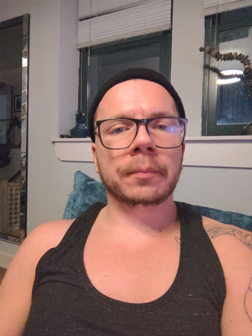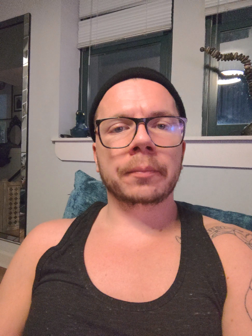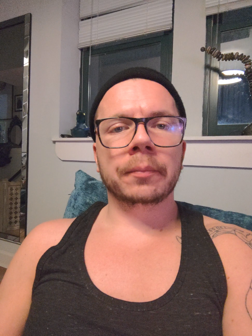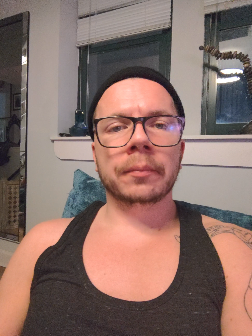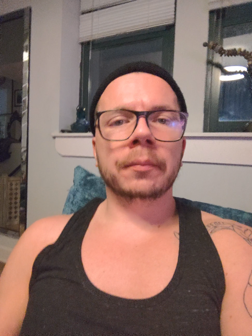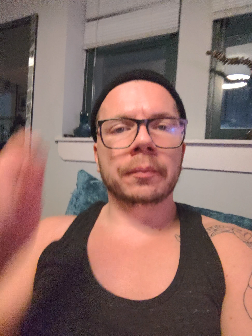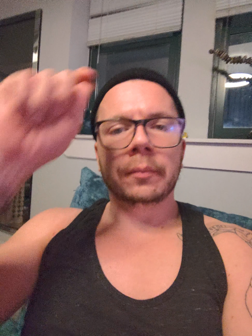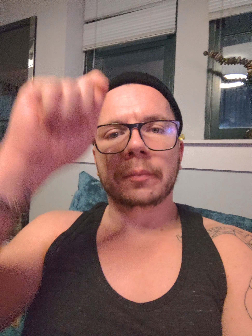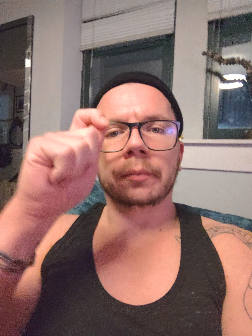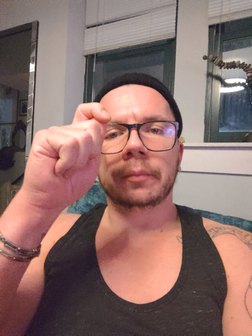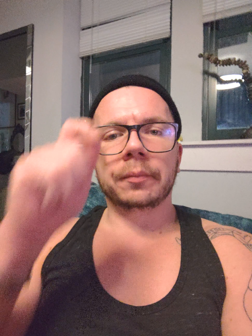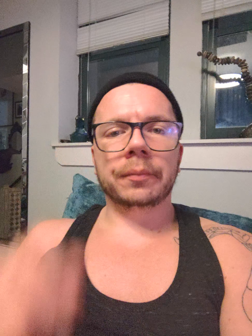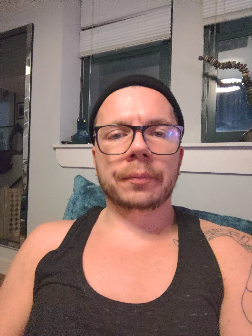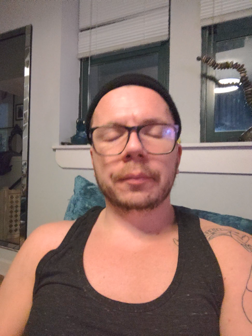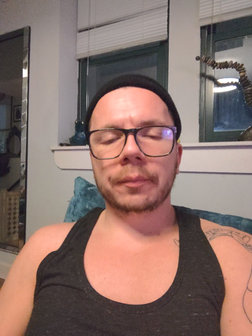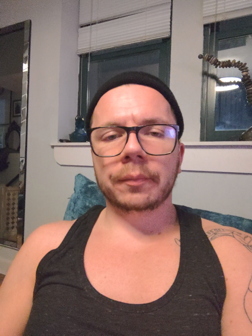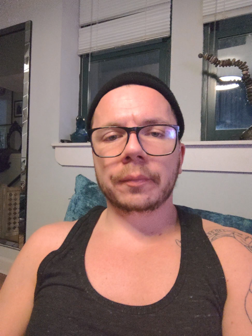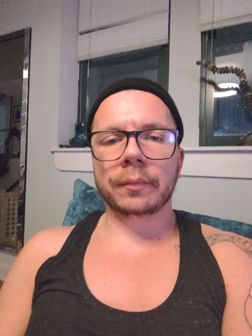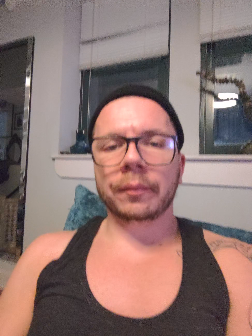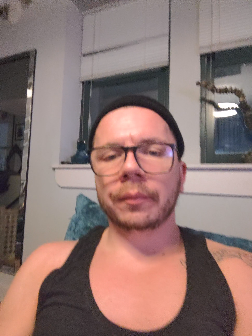hat